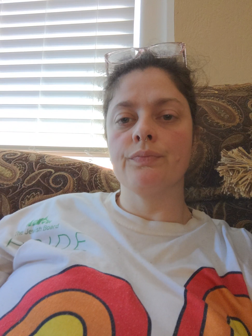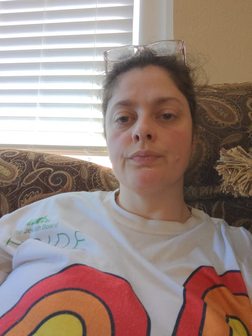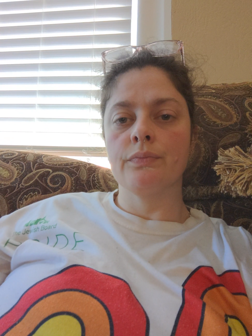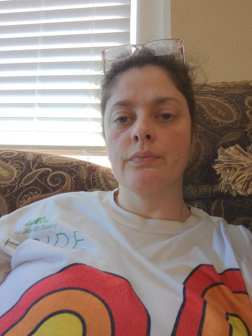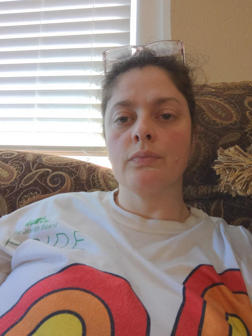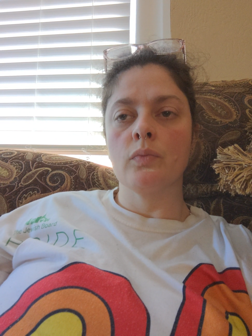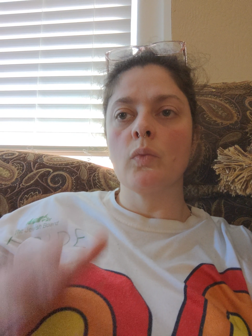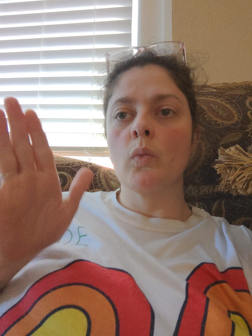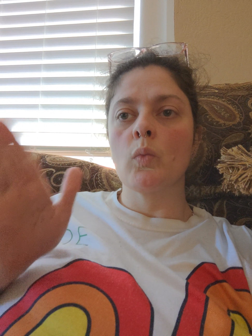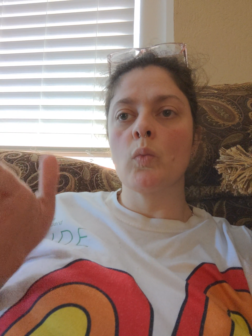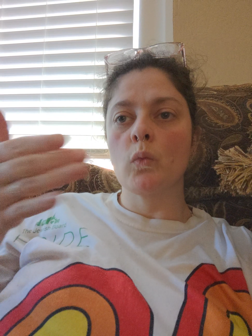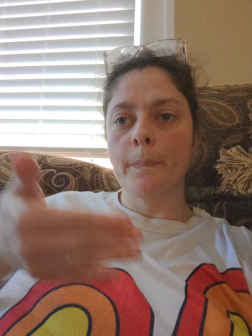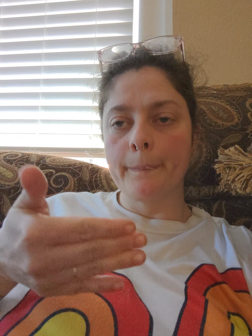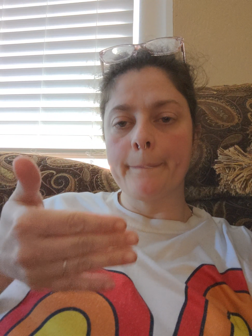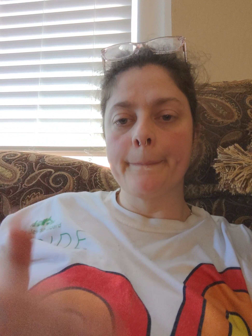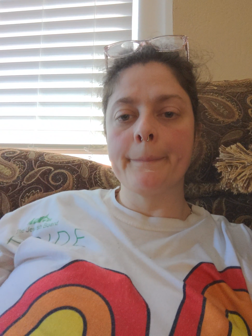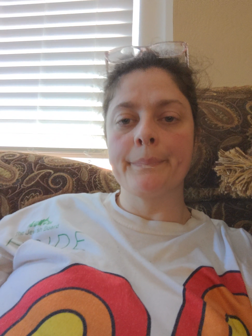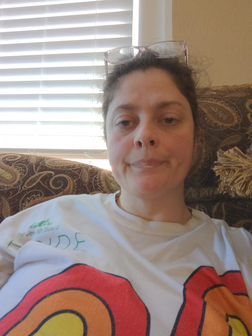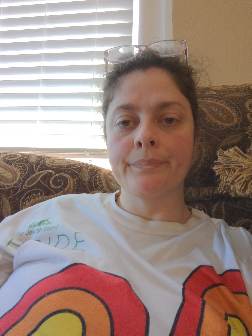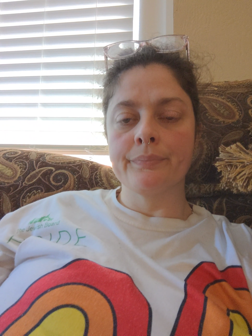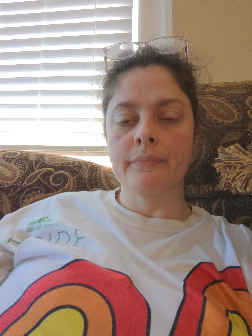room